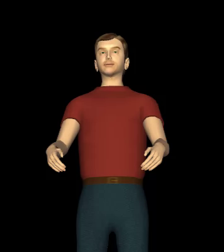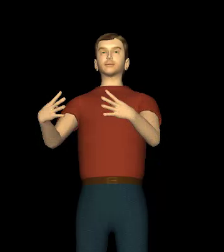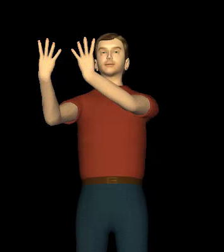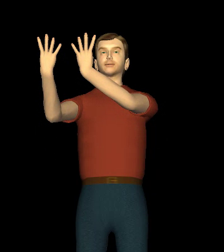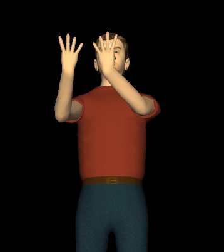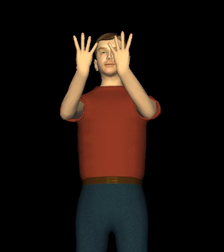عيد ميلاد